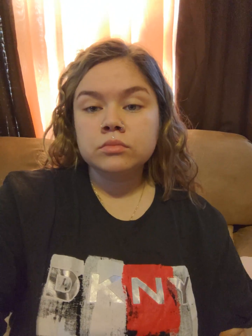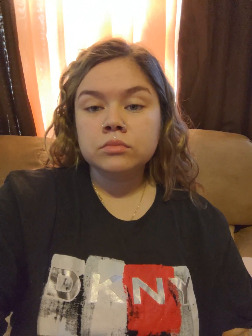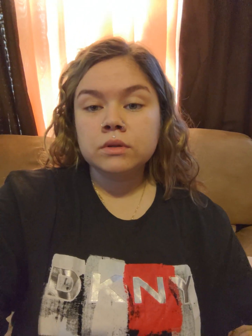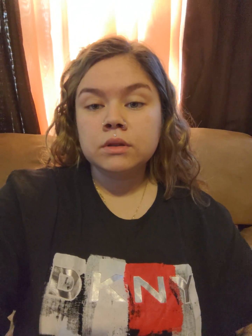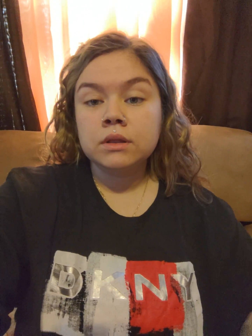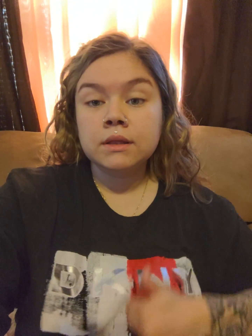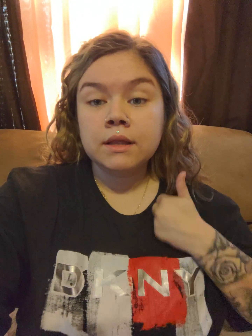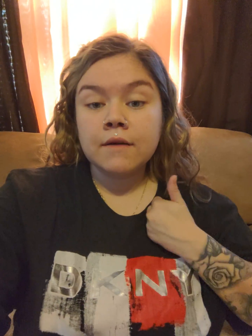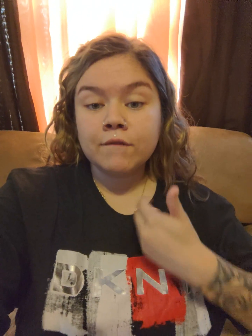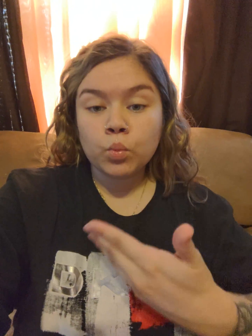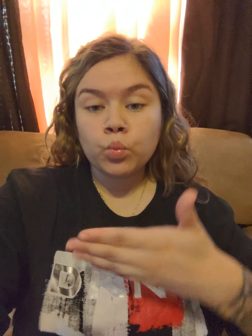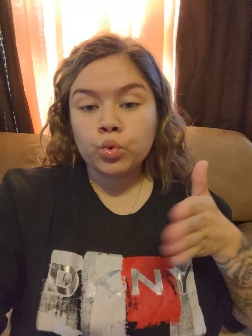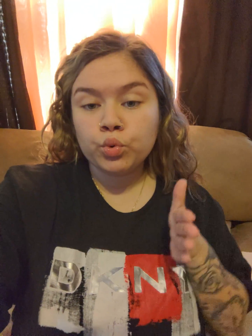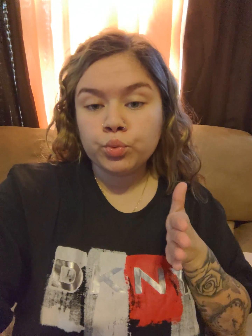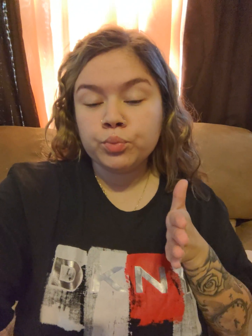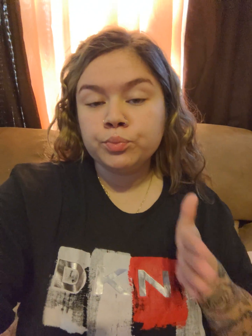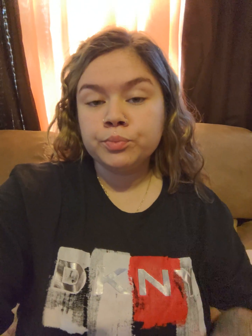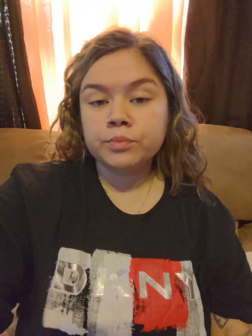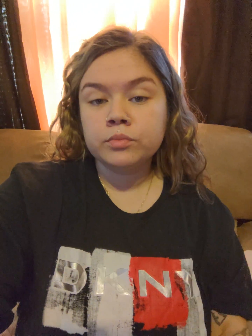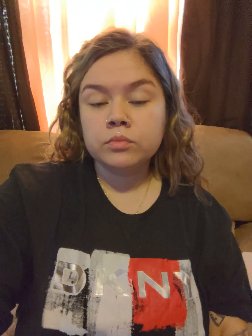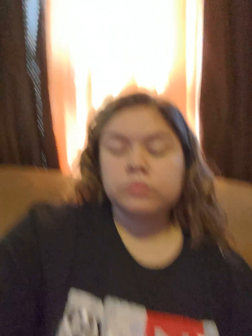living room